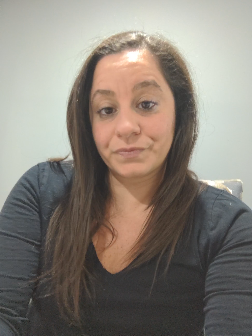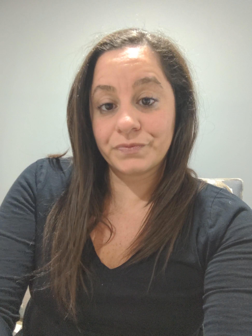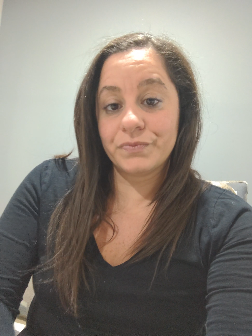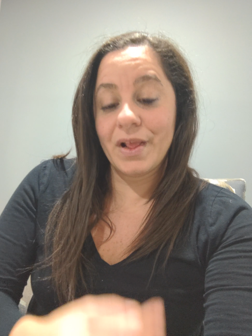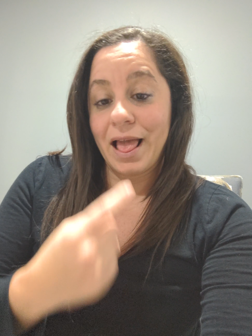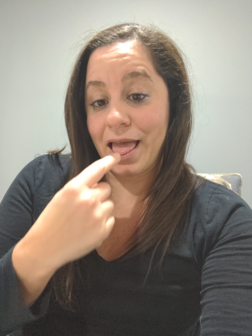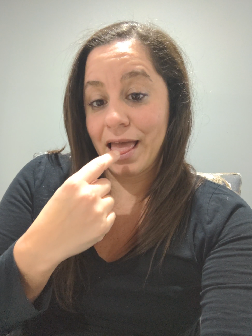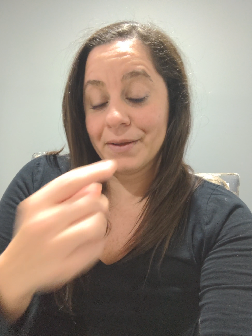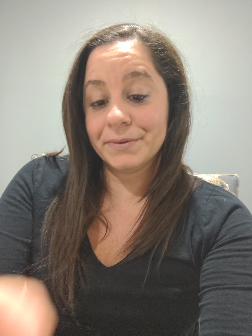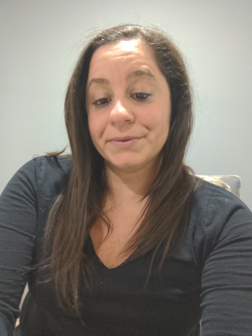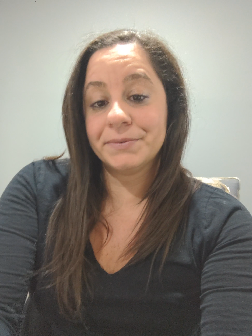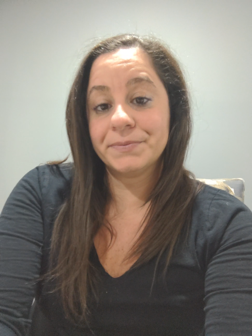tongue